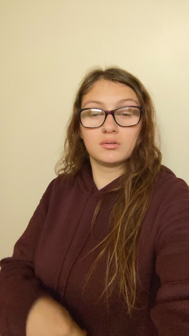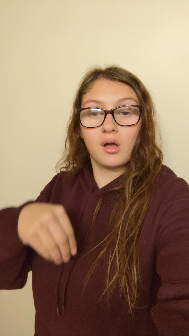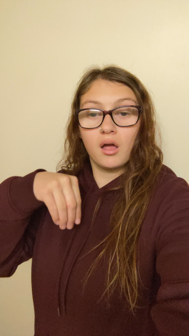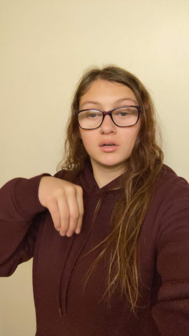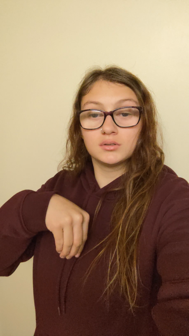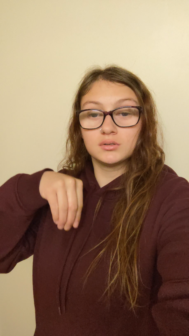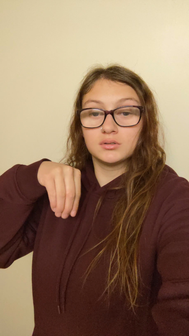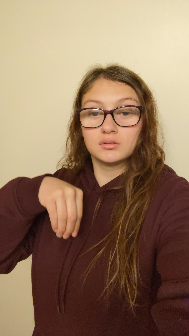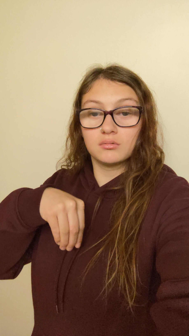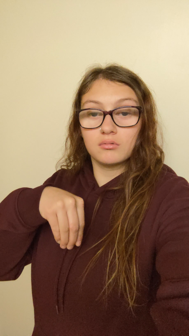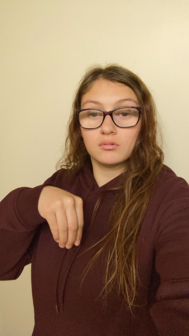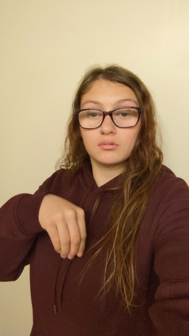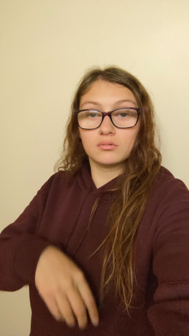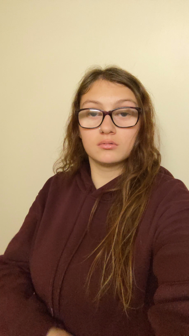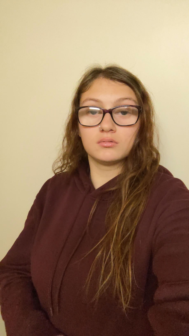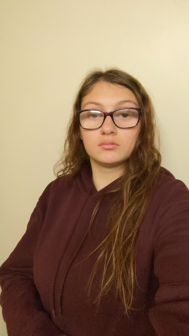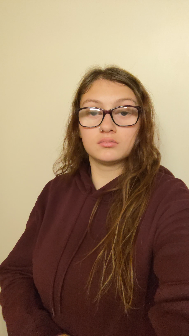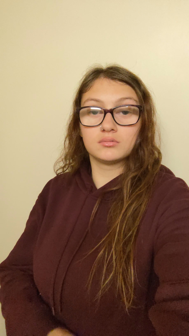inside